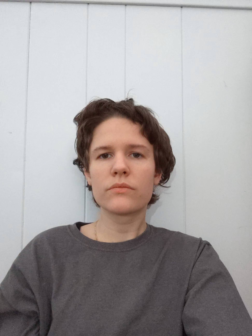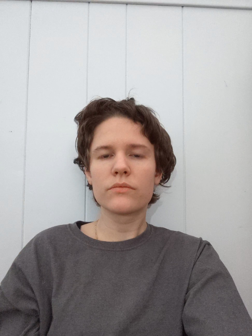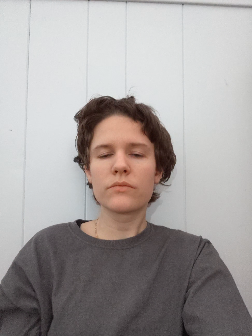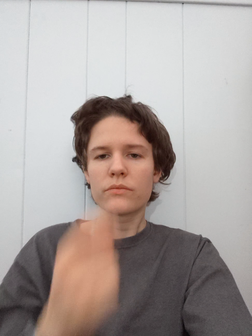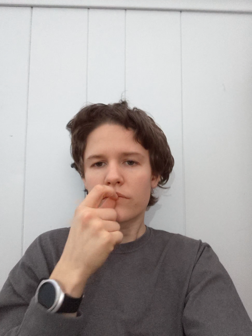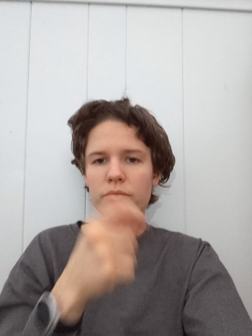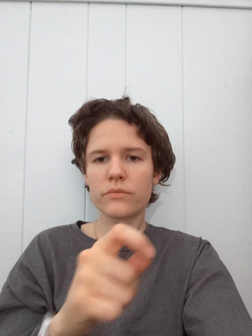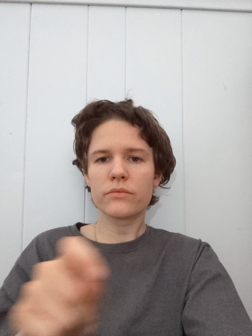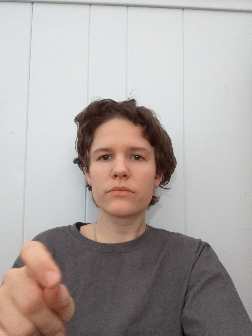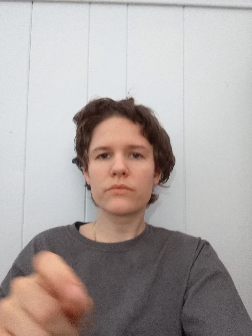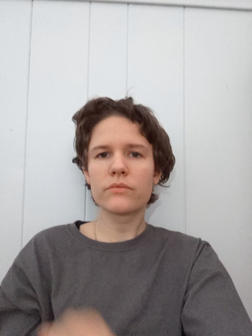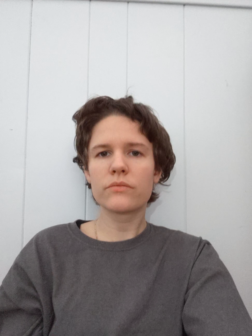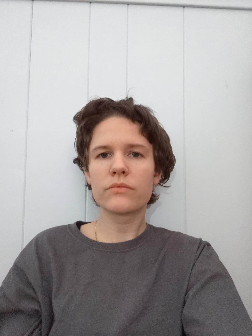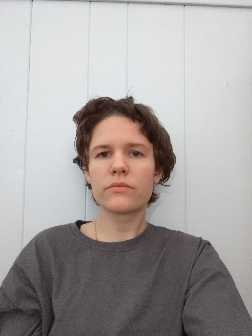pencil